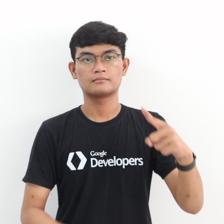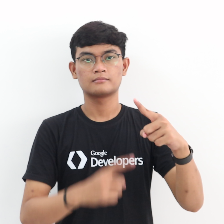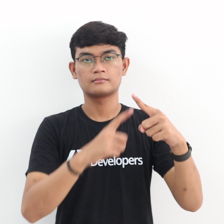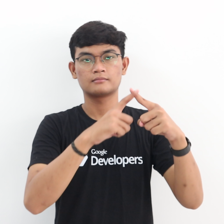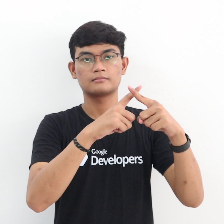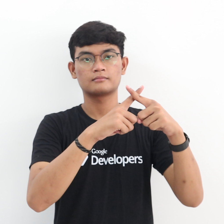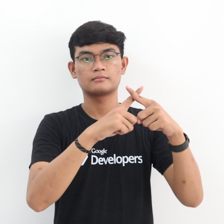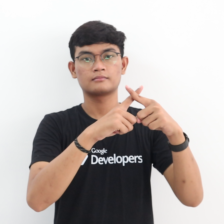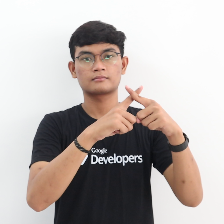X